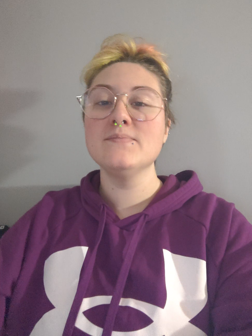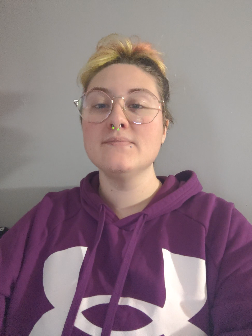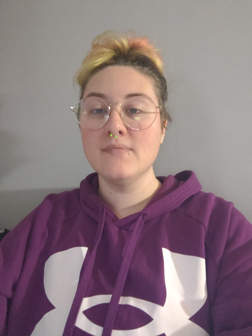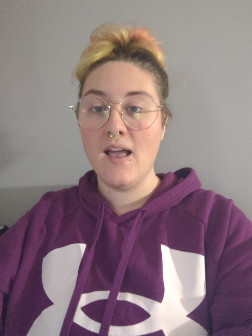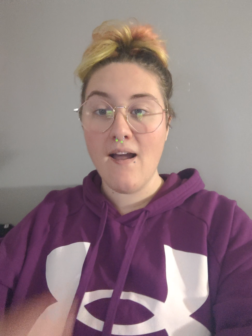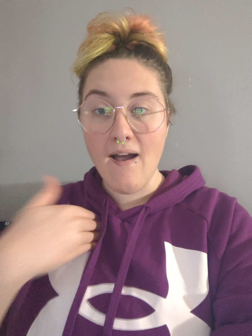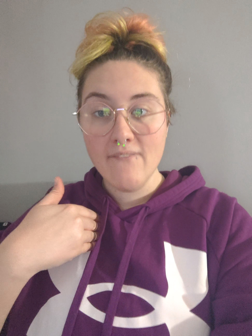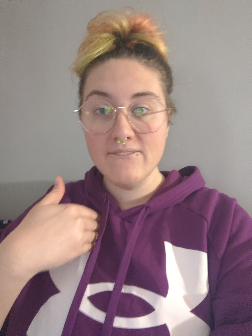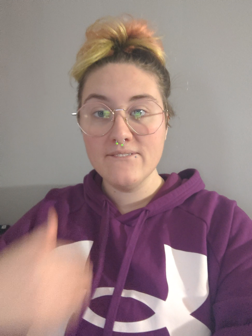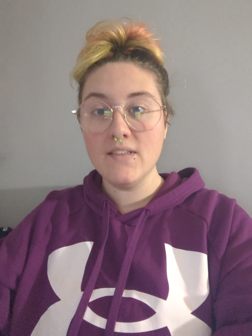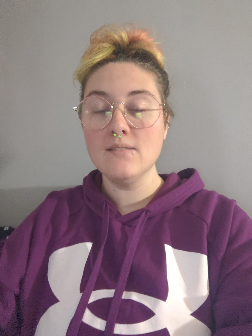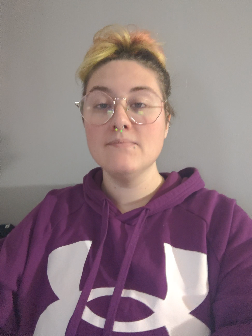have